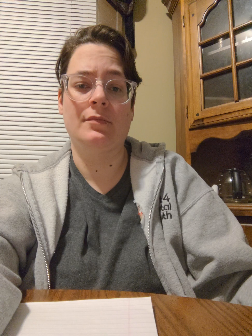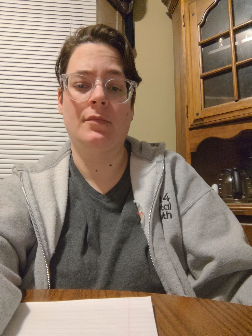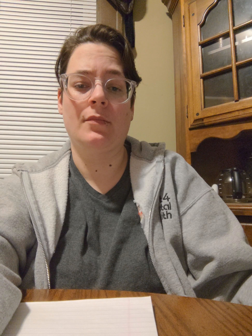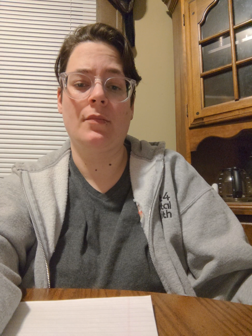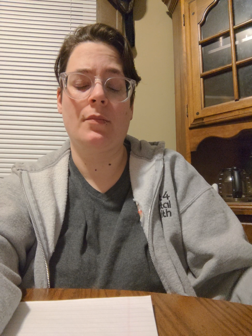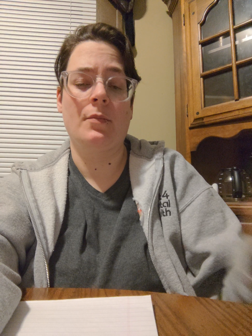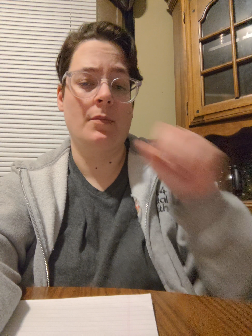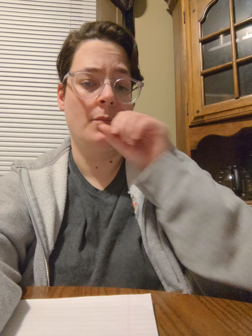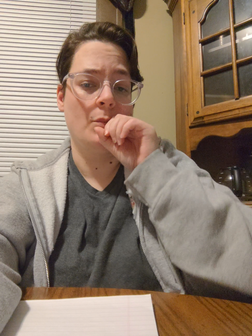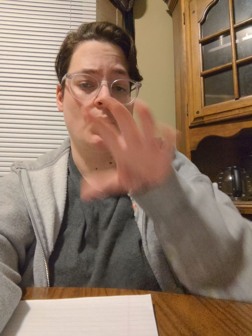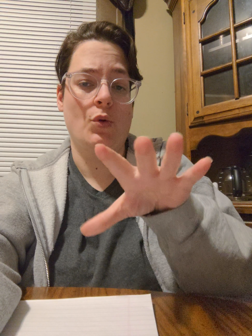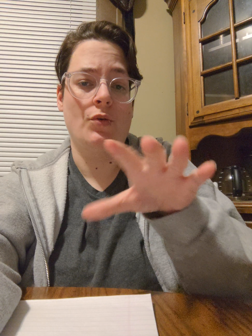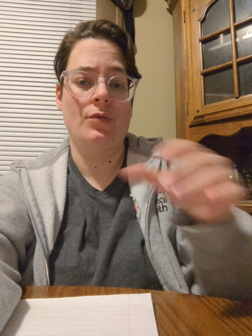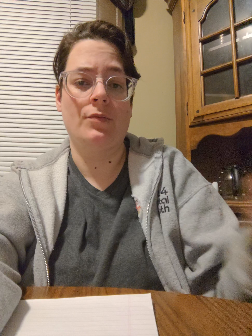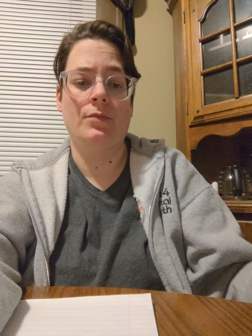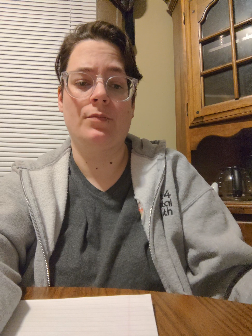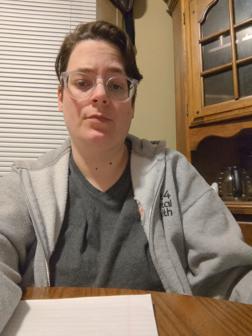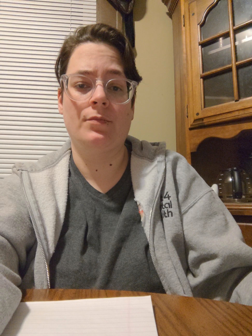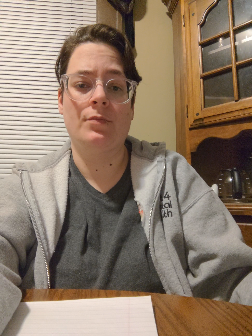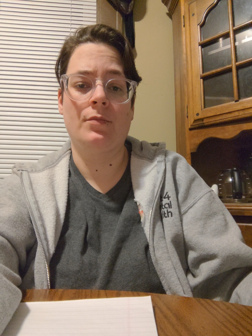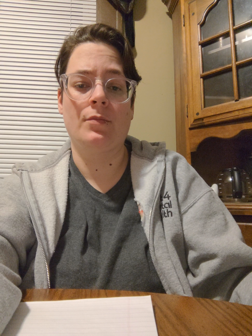blow